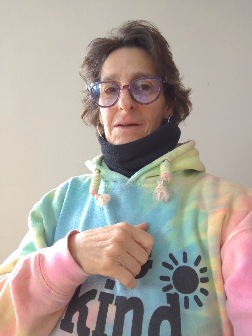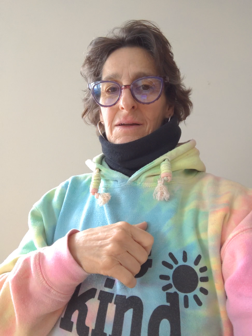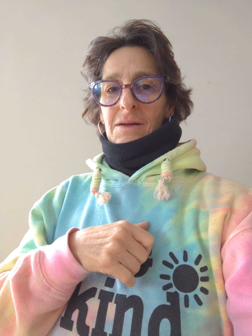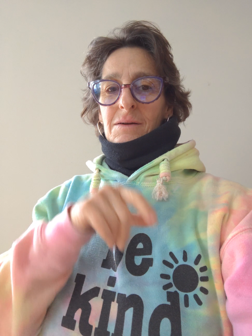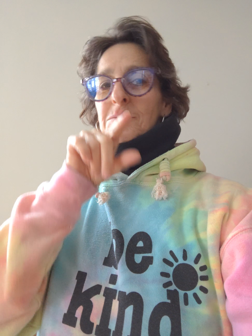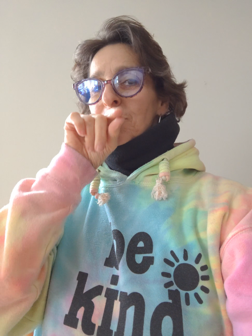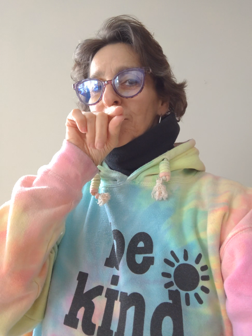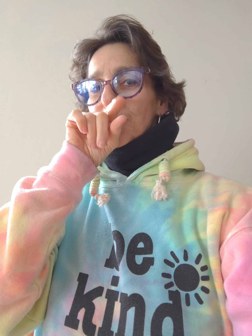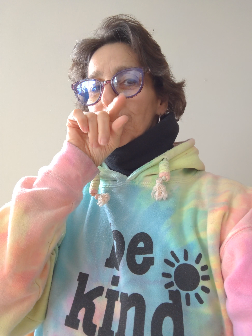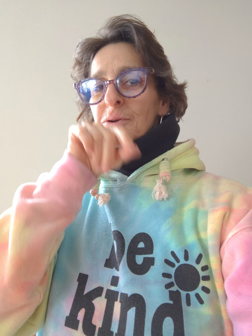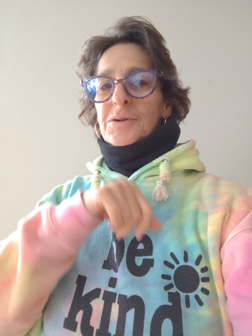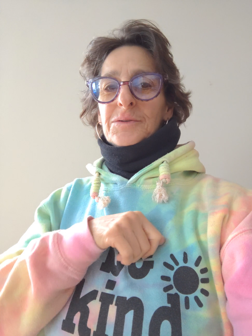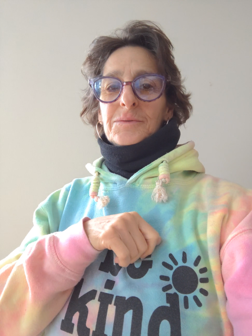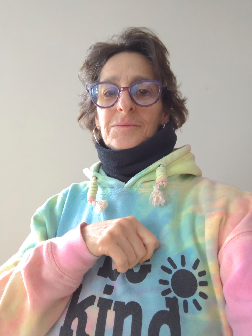bird